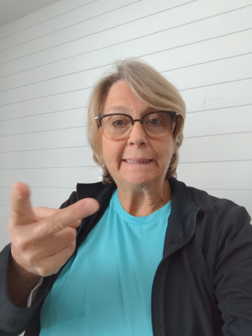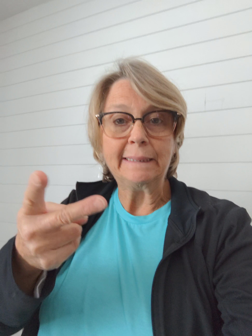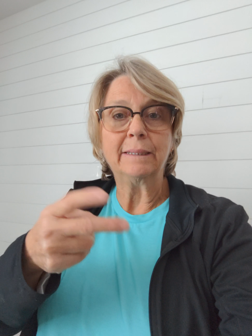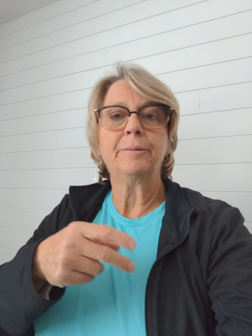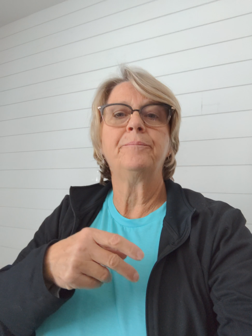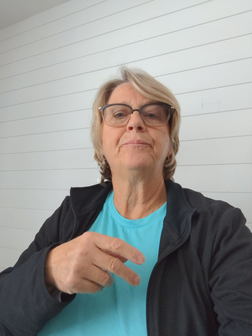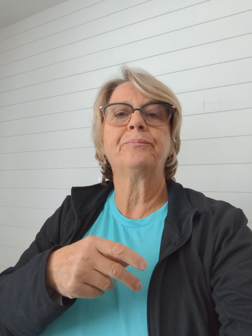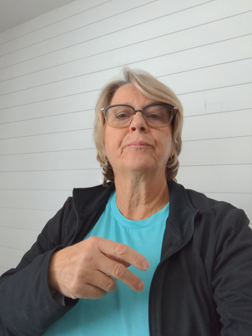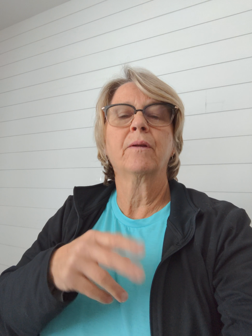see